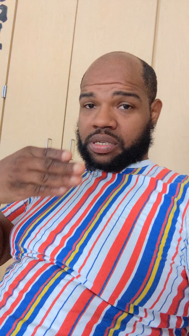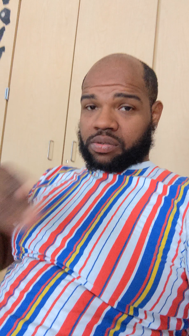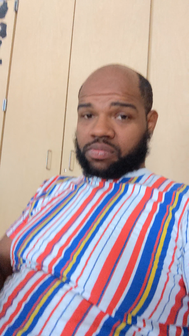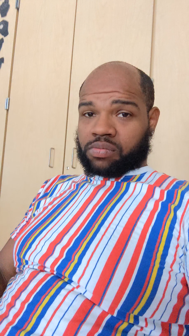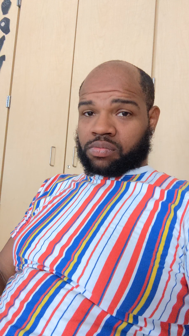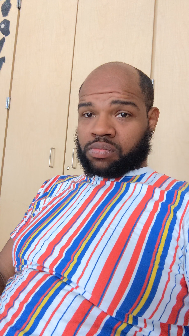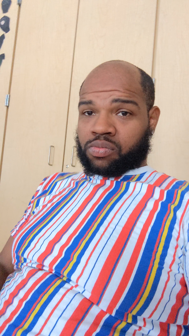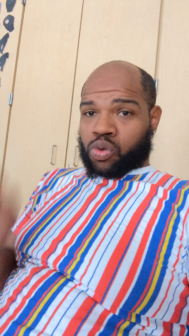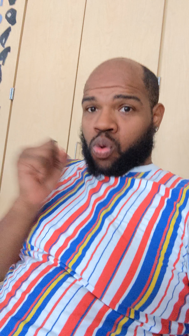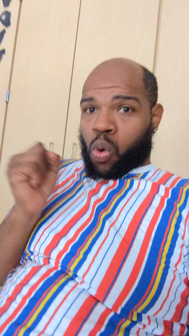cold